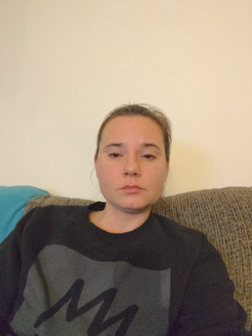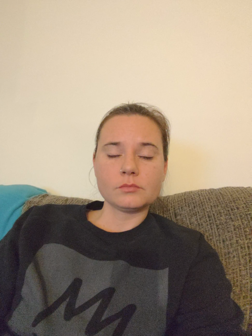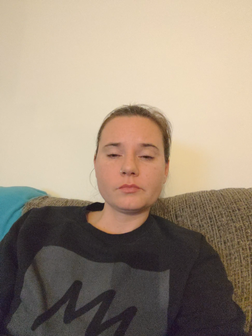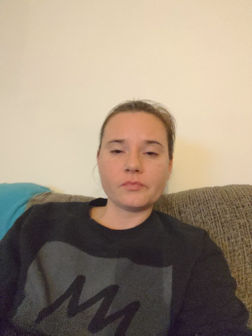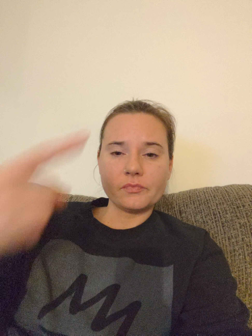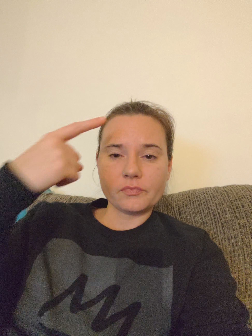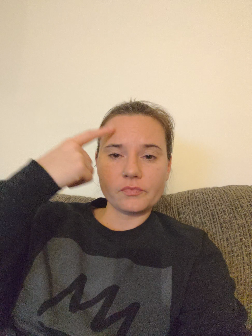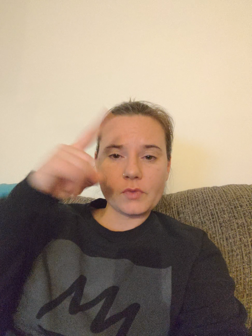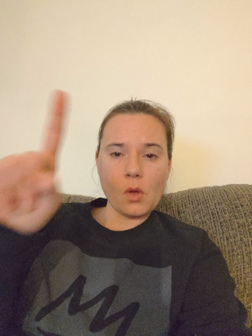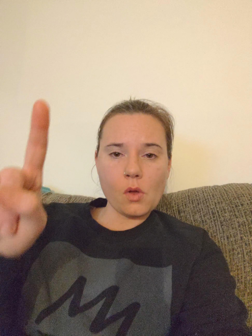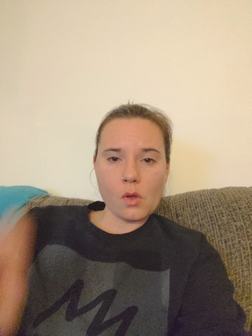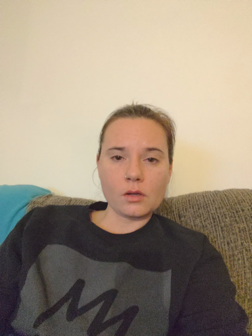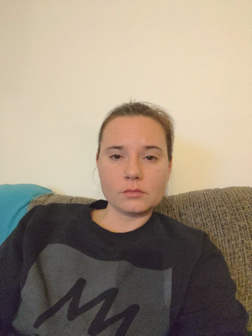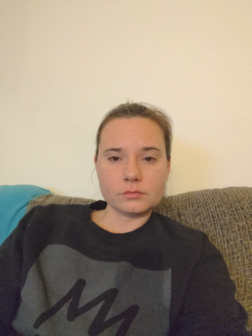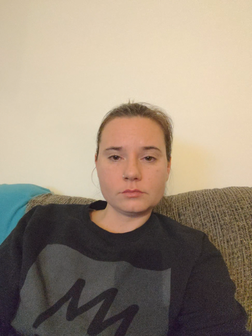for